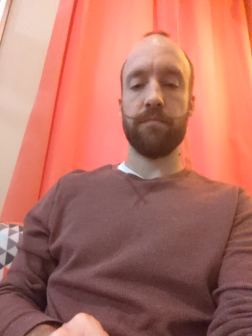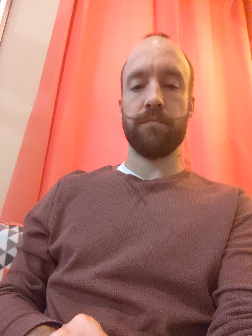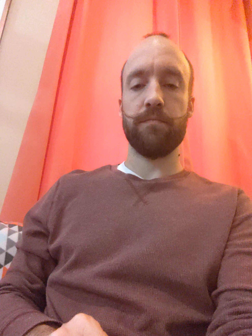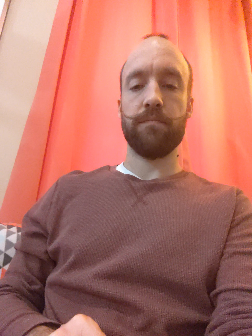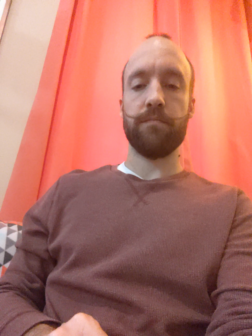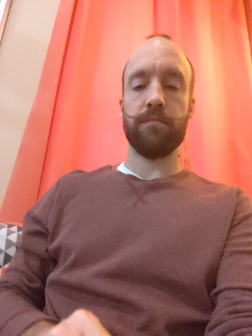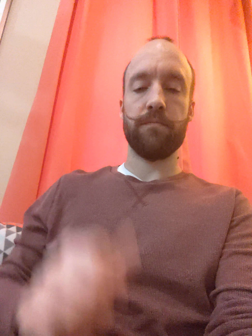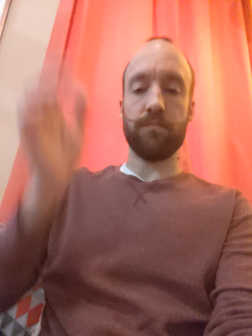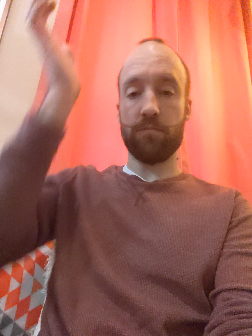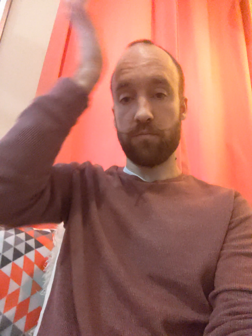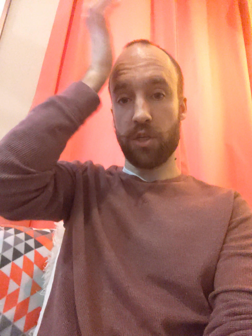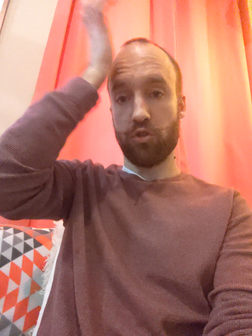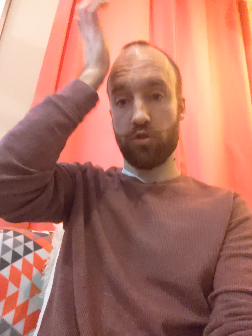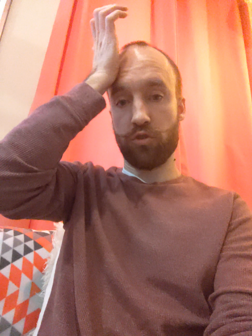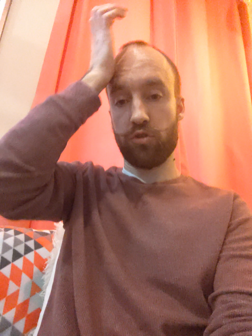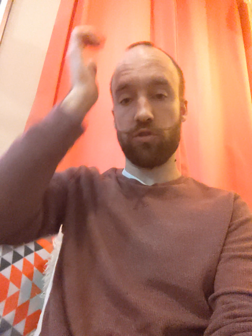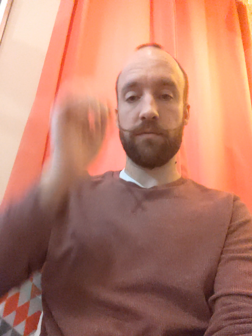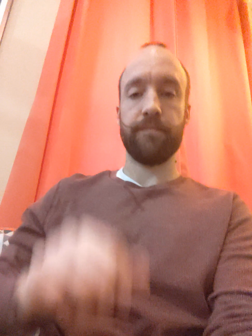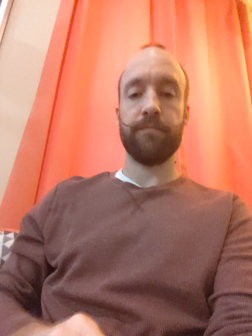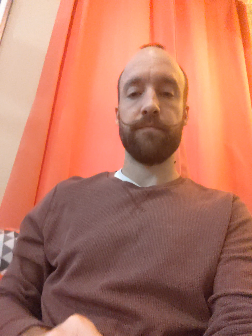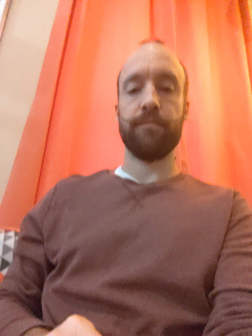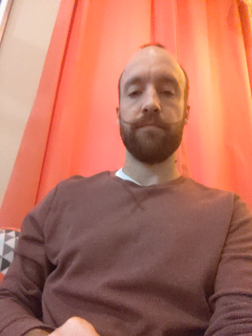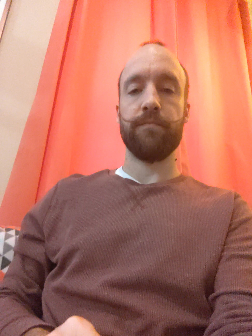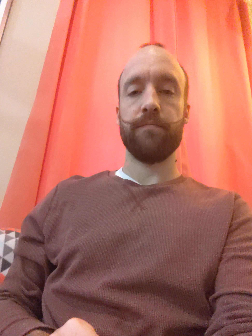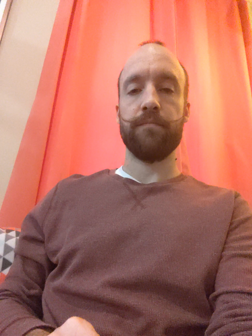garbage